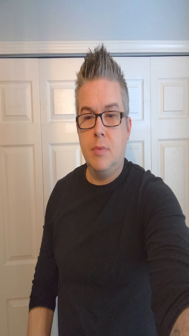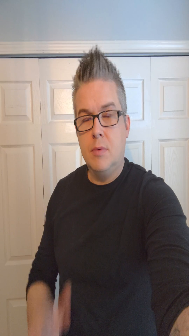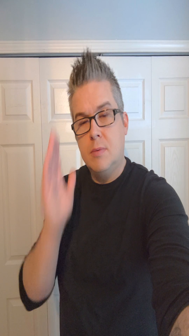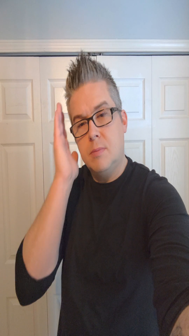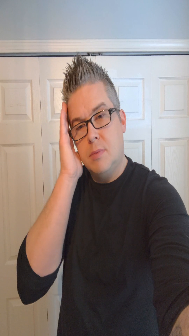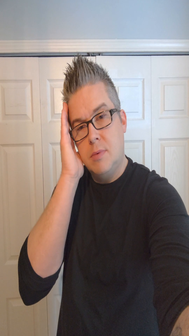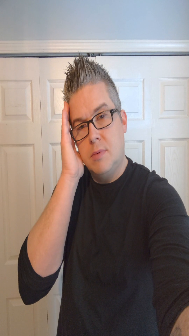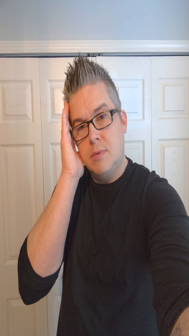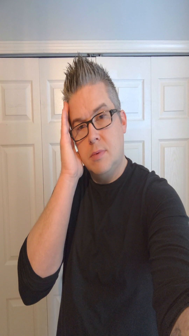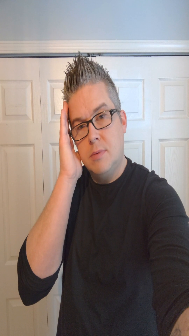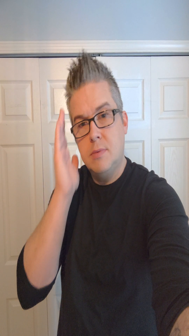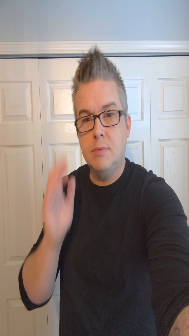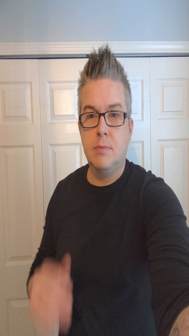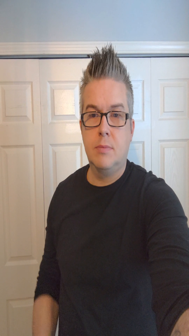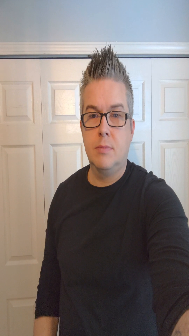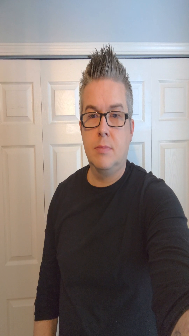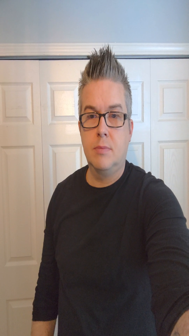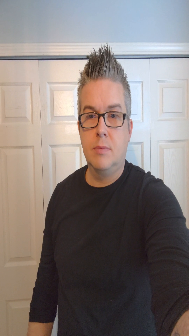bed